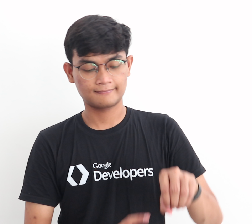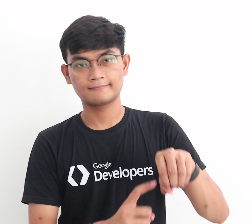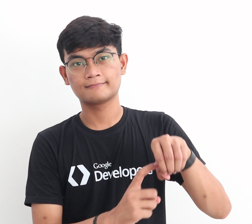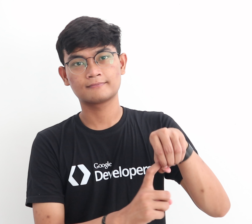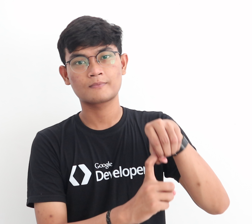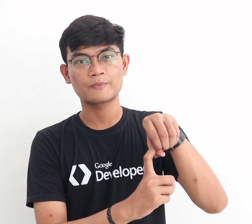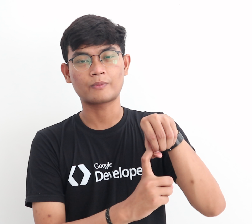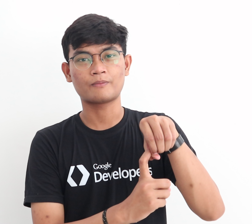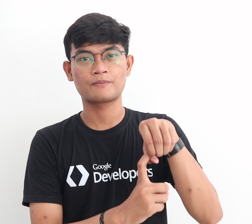Q